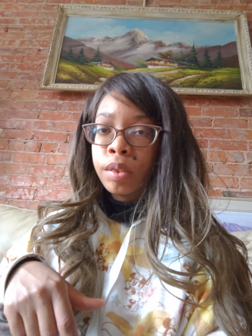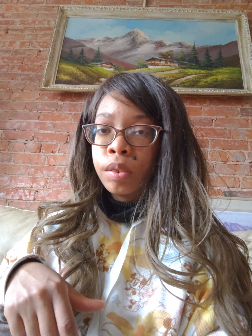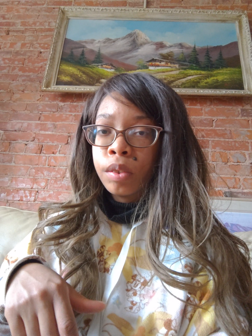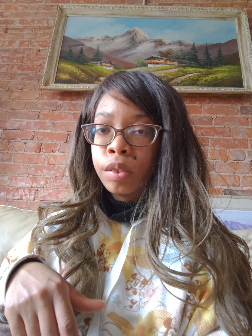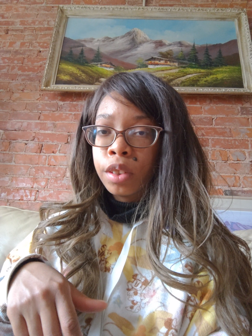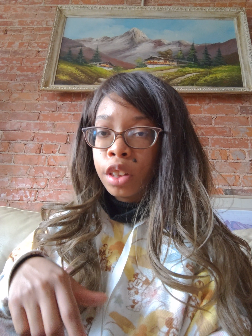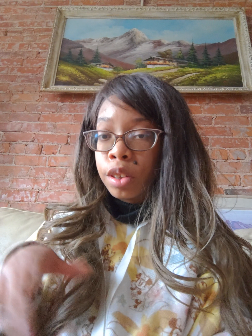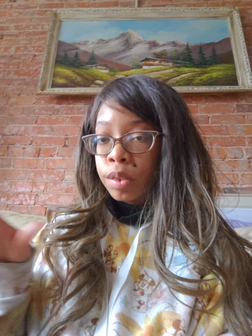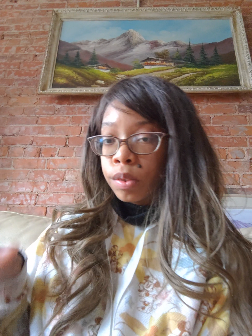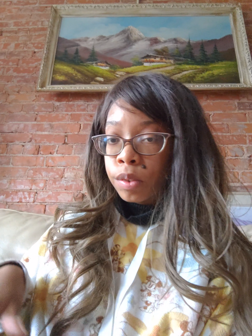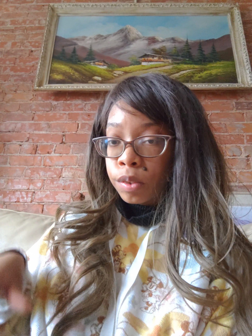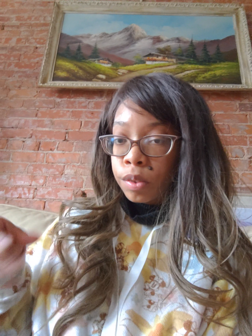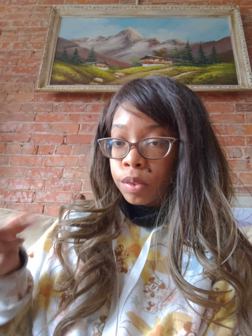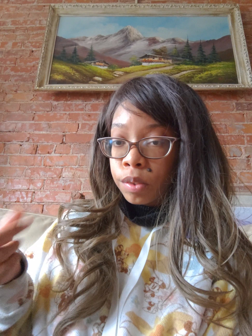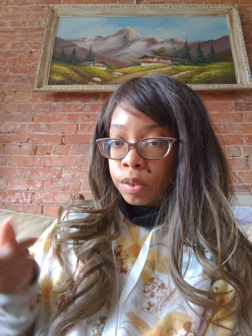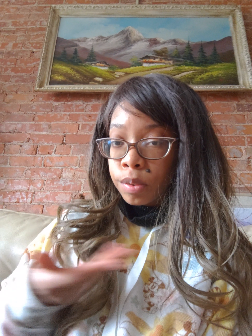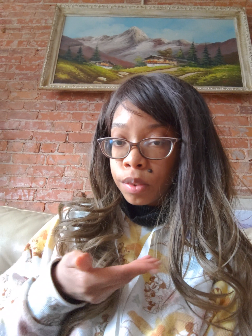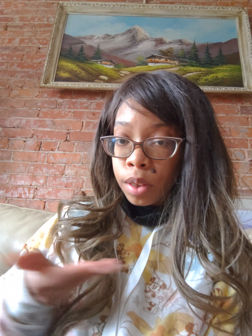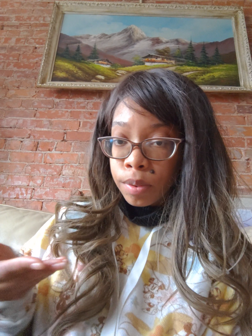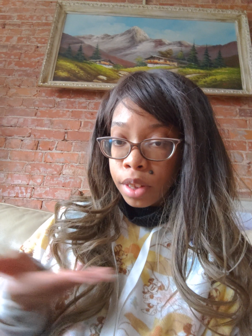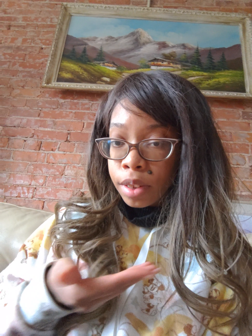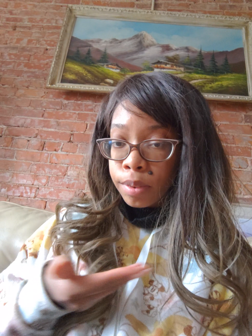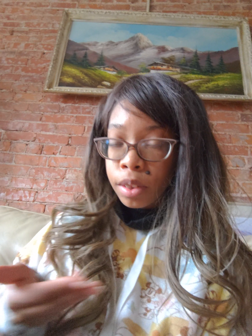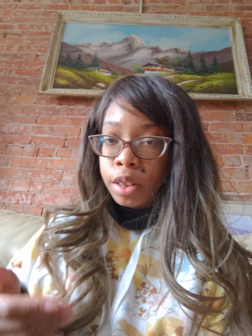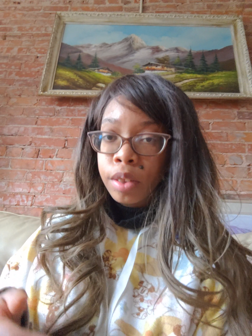puppy